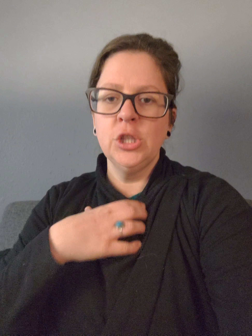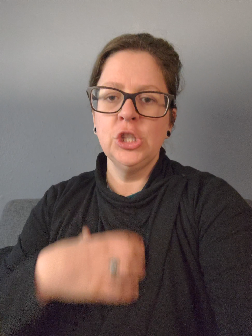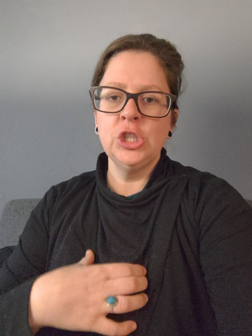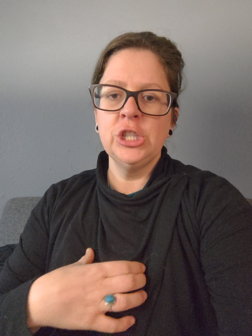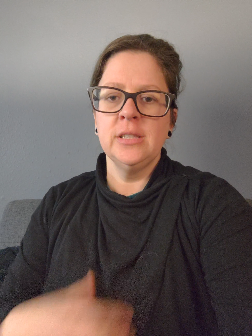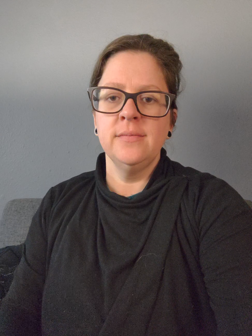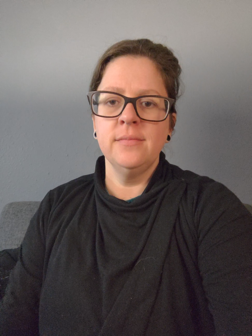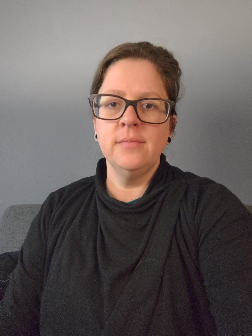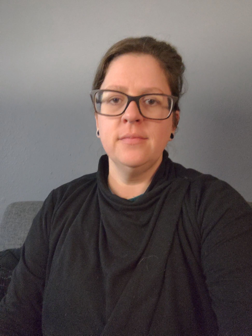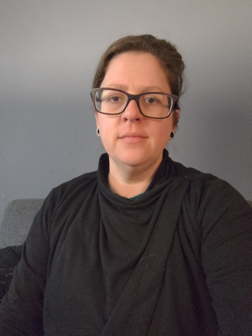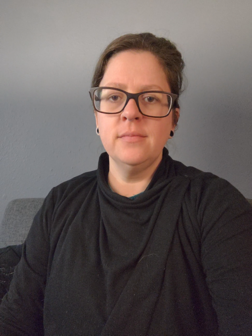hungry